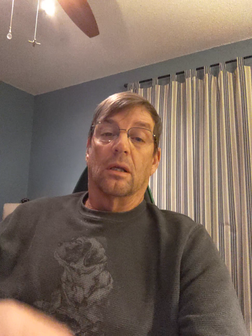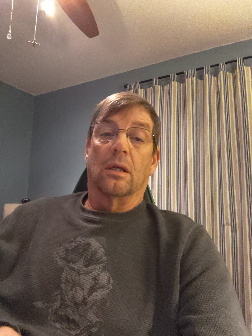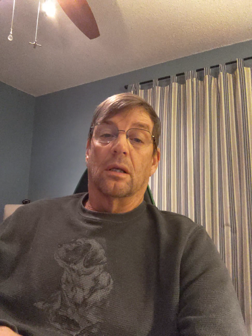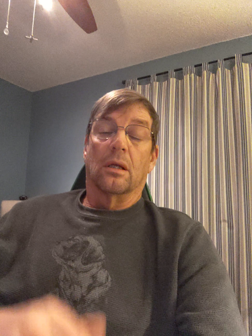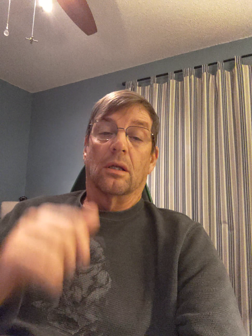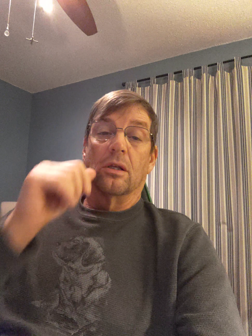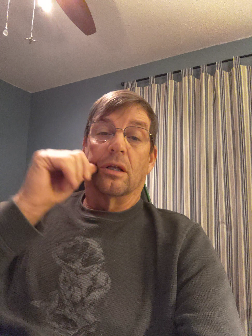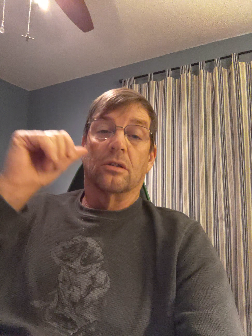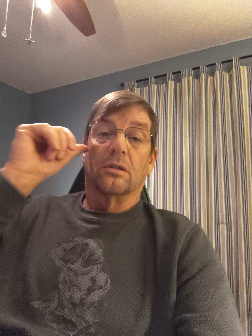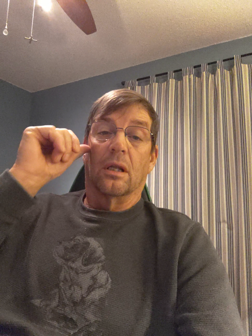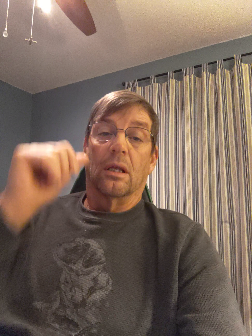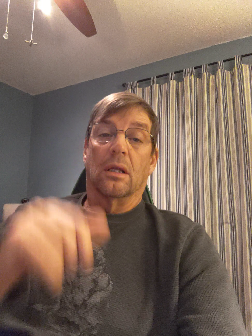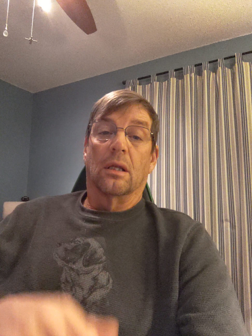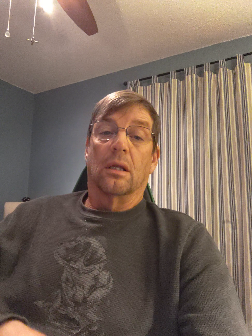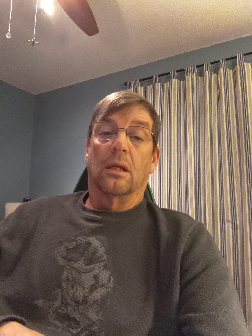yesterday